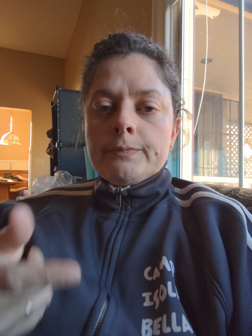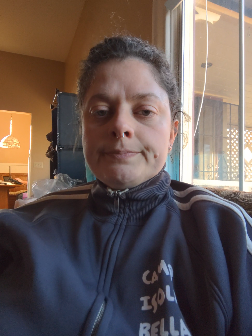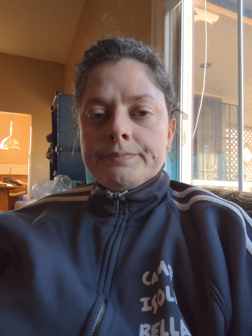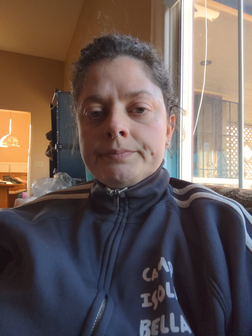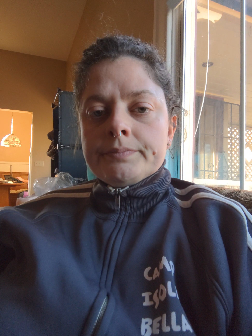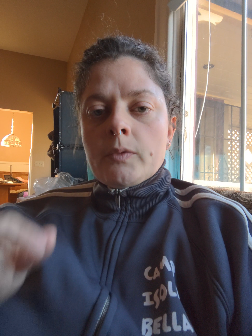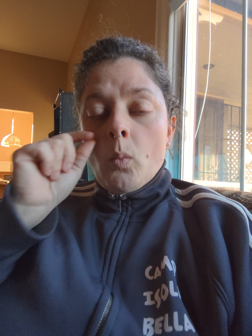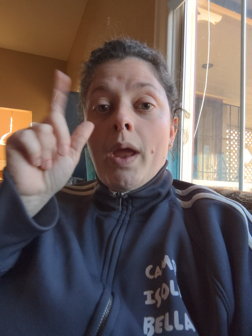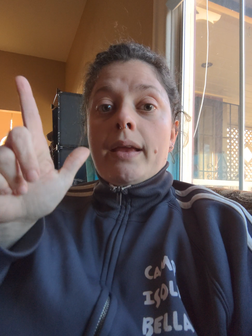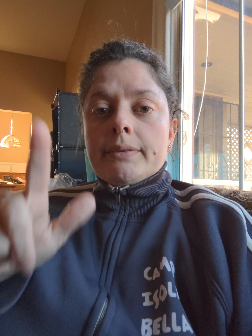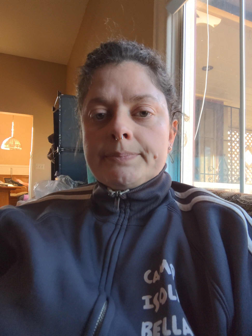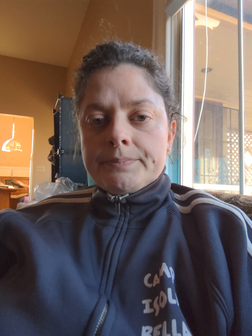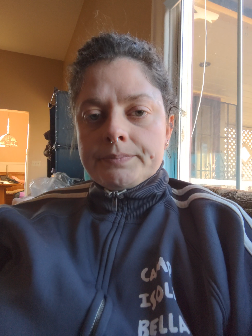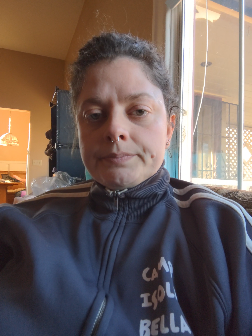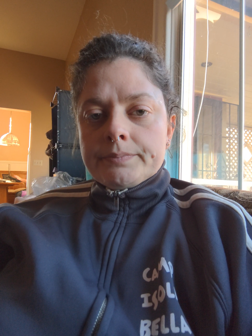awake